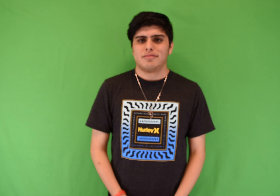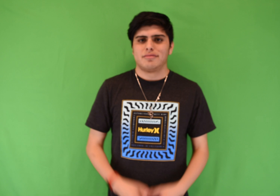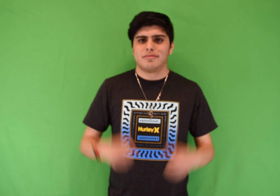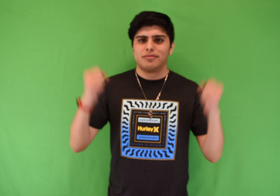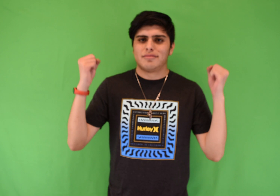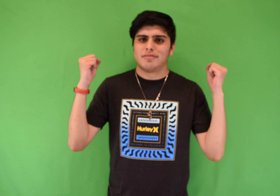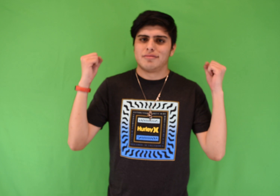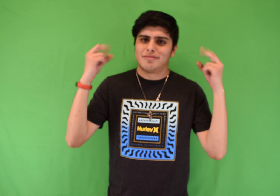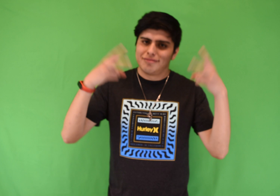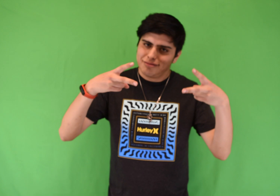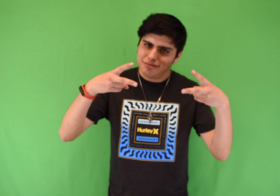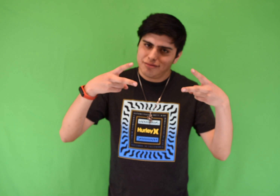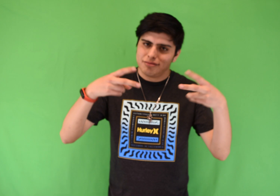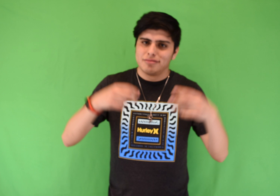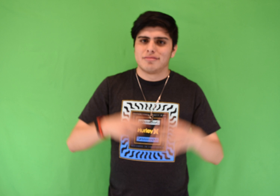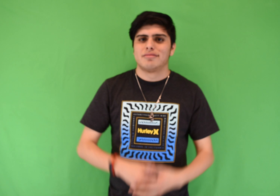nos vemos